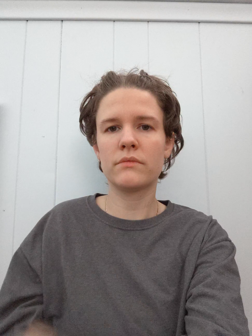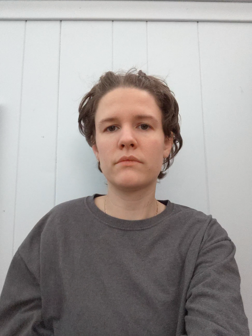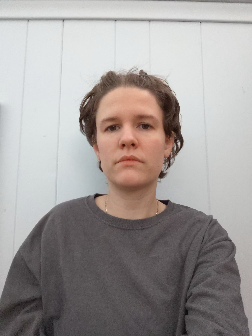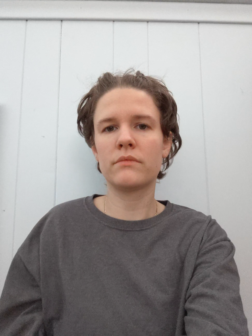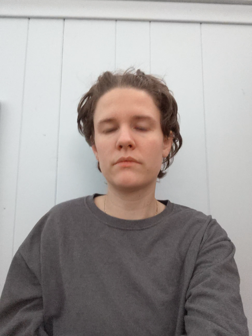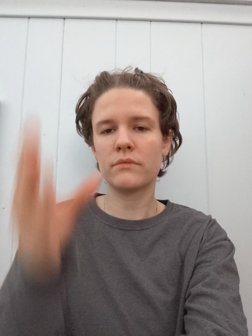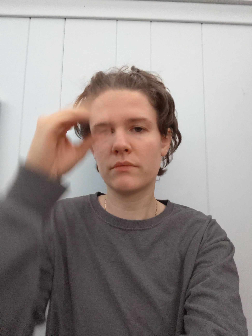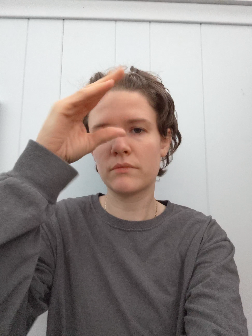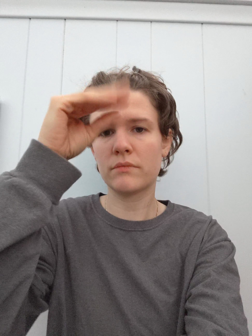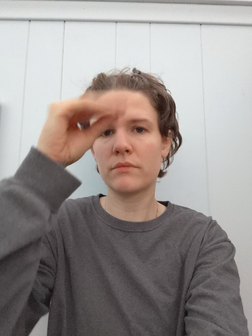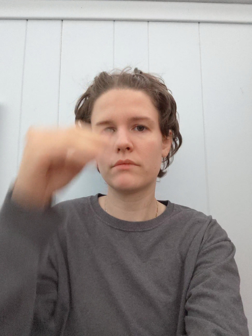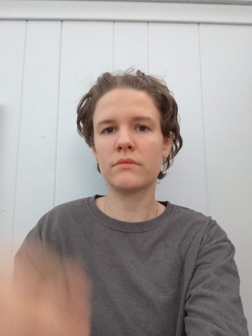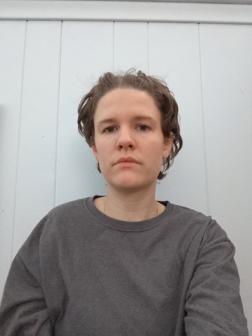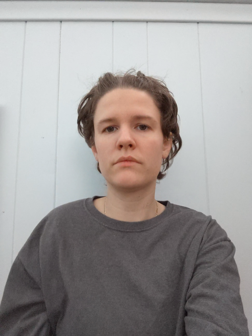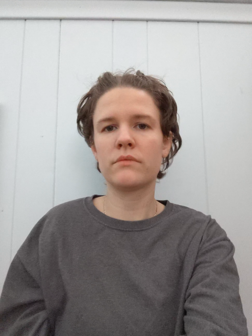boy